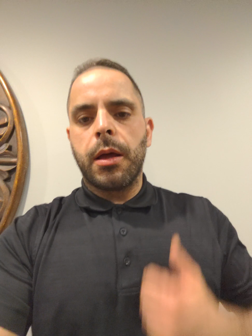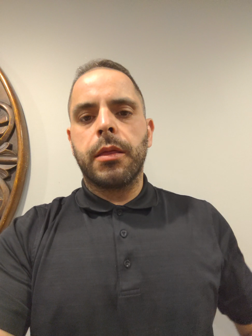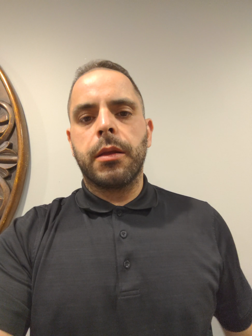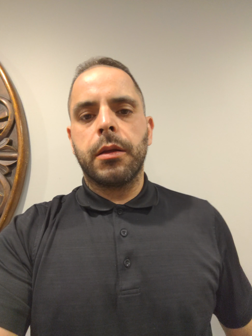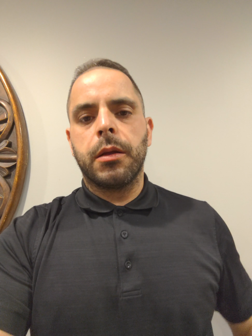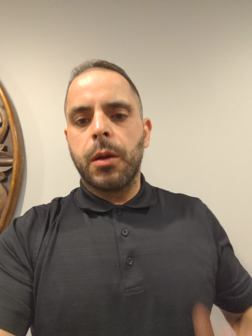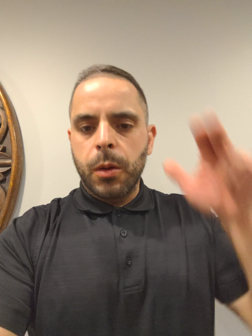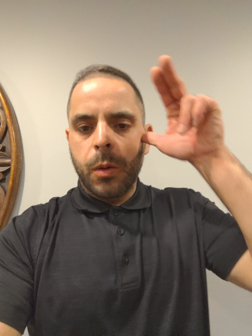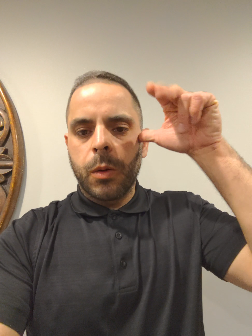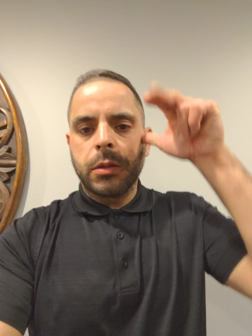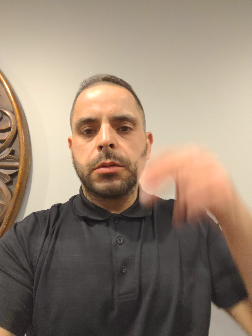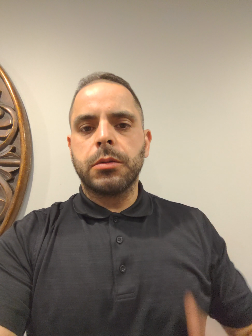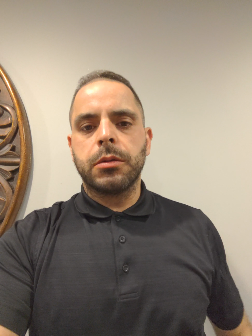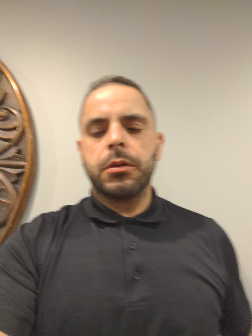horse